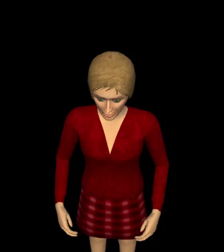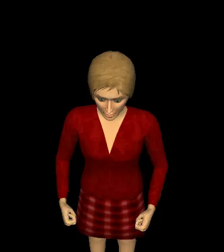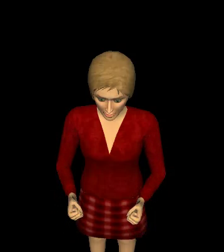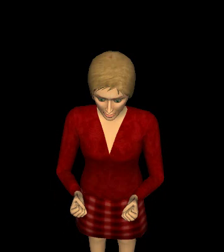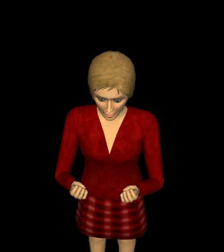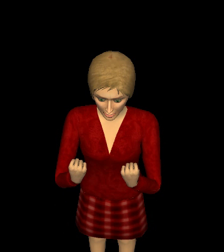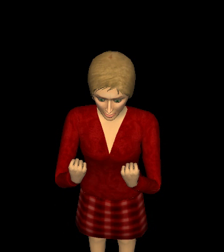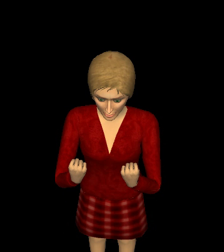قوي